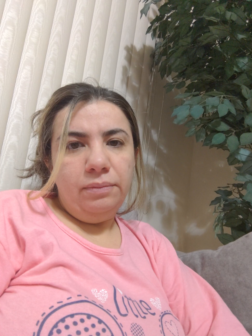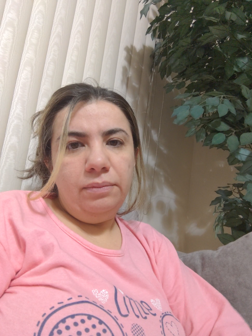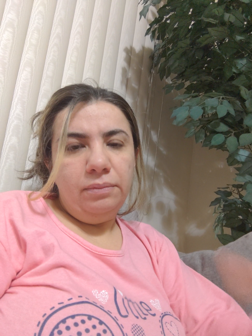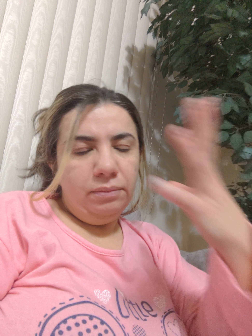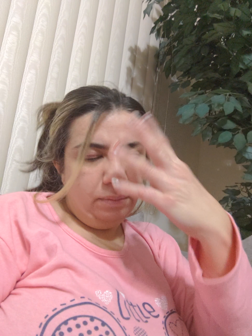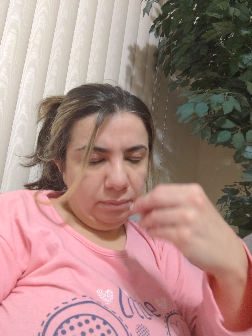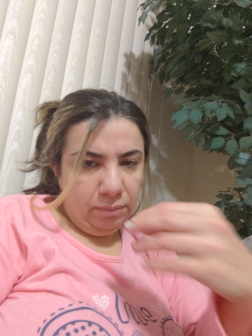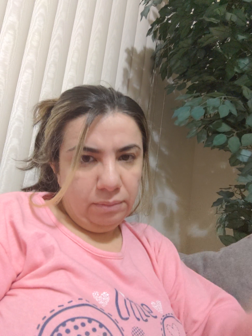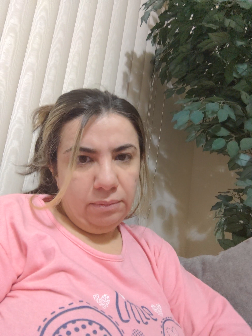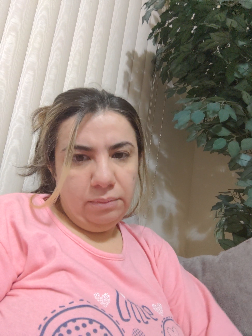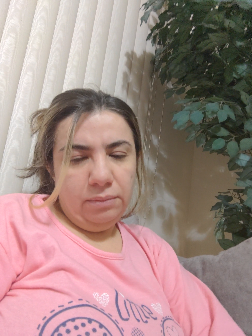nap